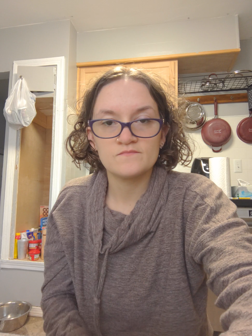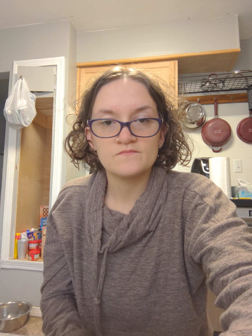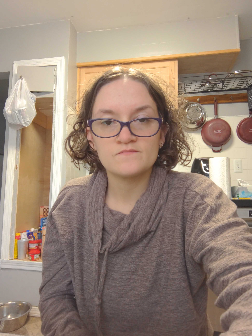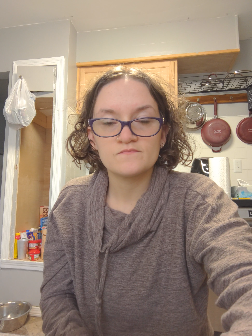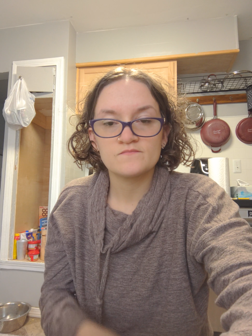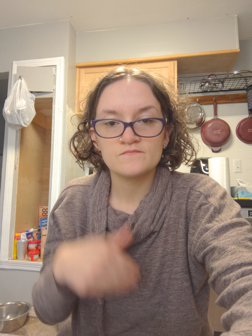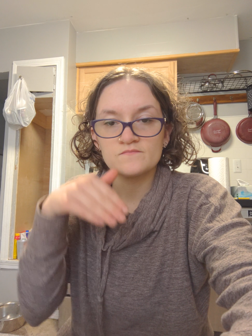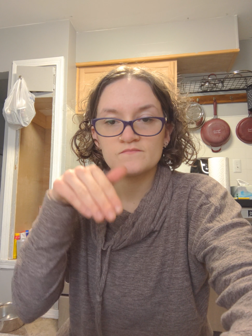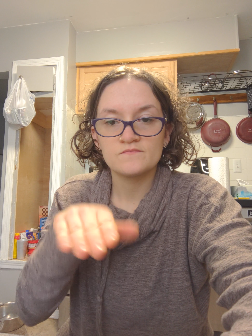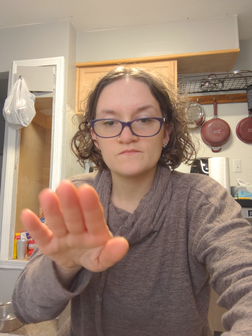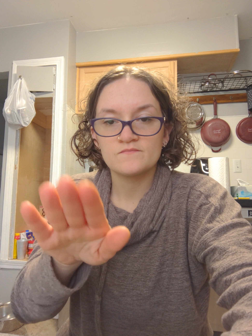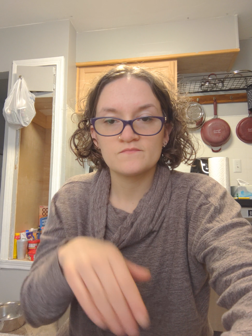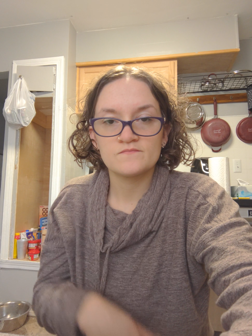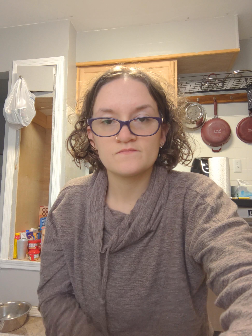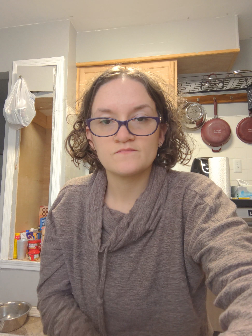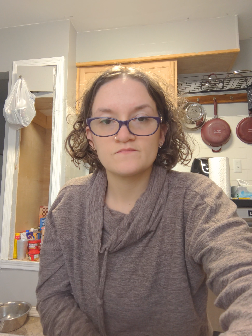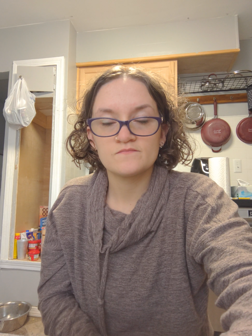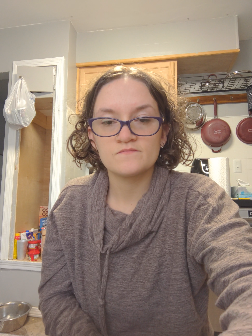into